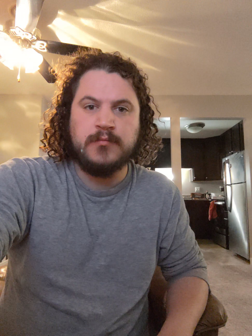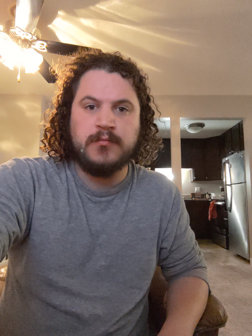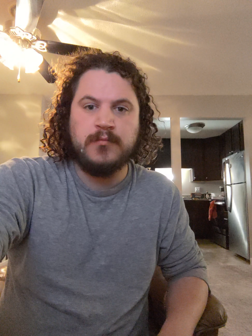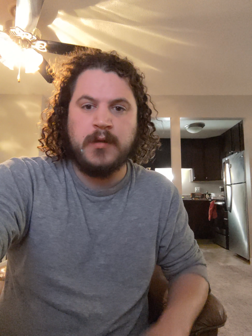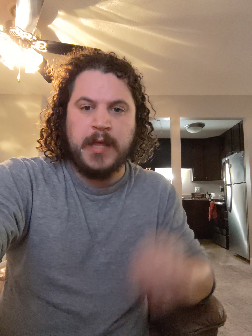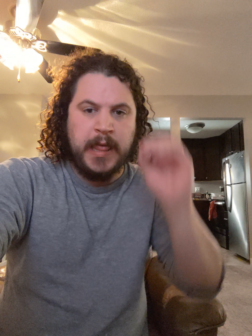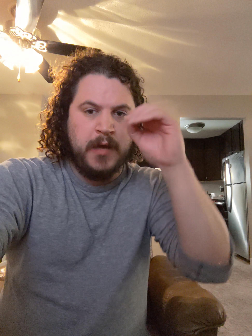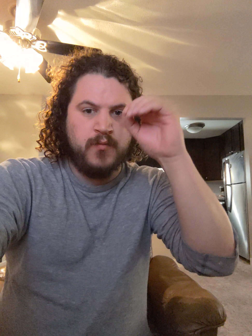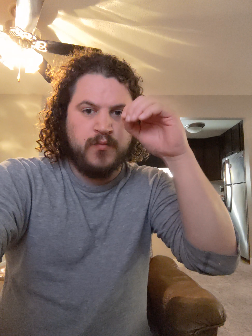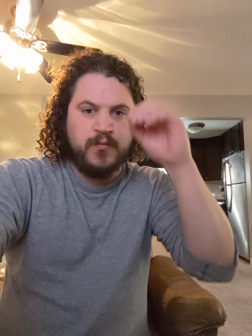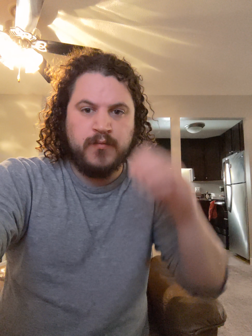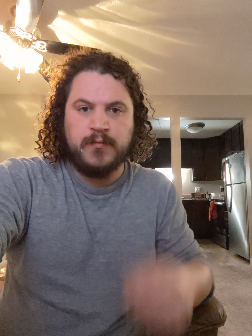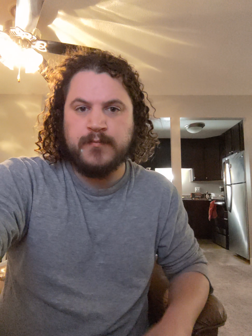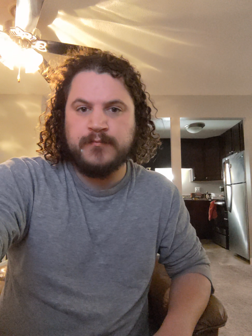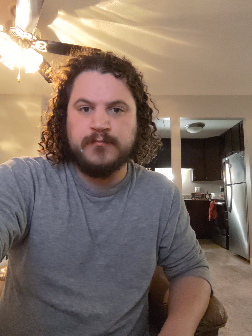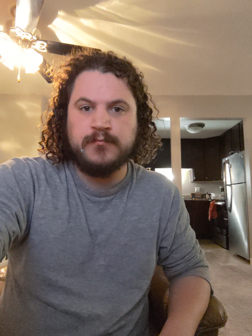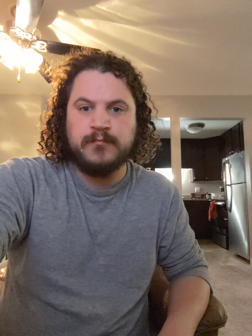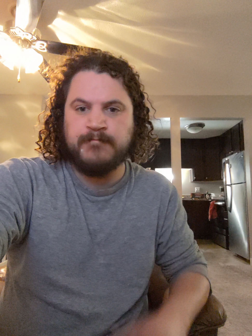owl